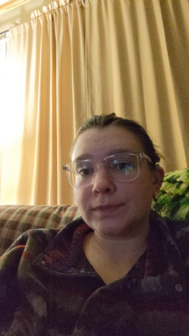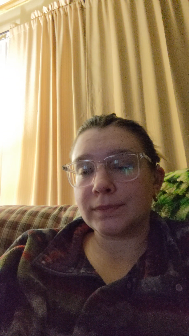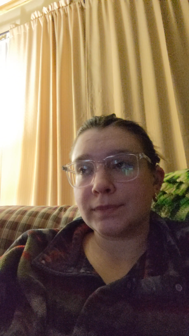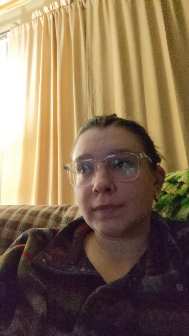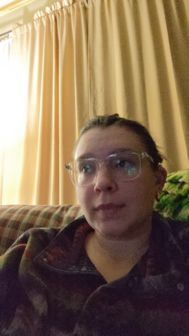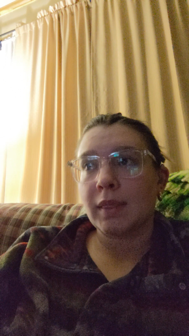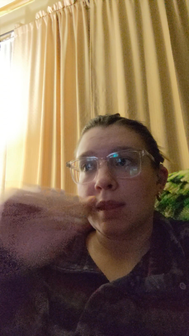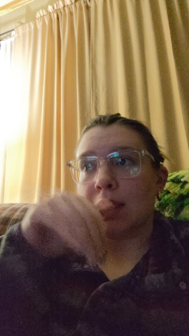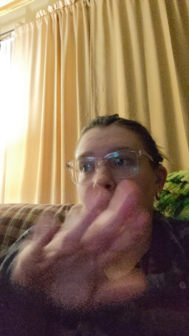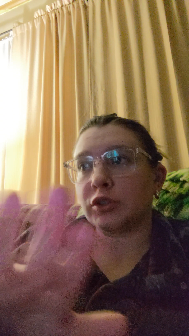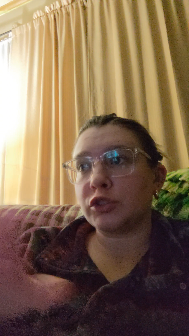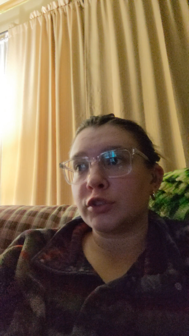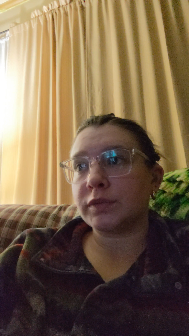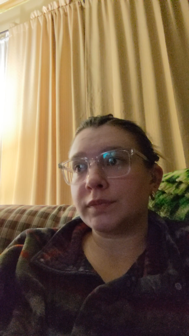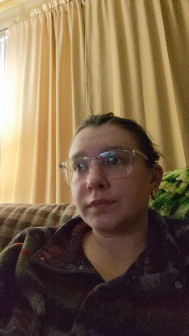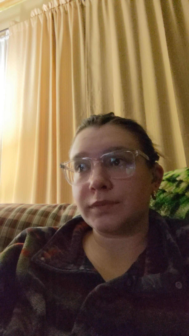enter